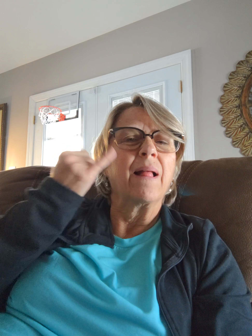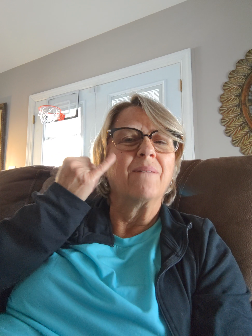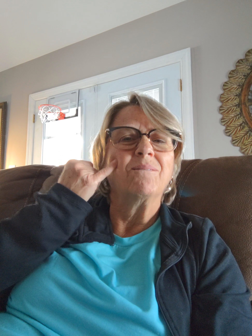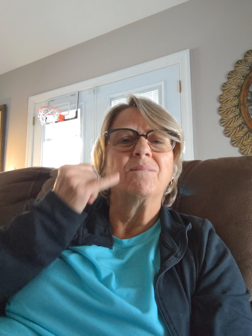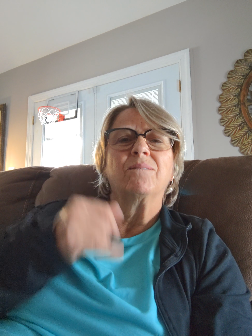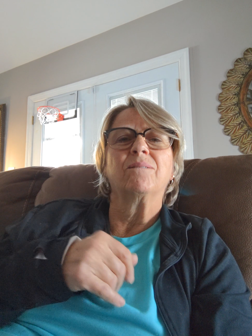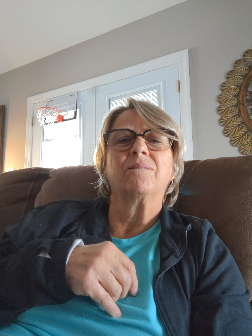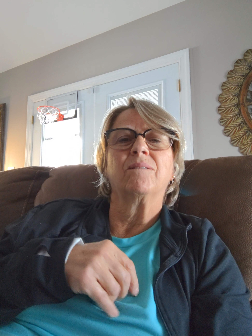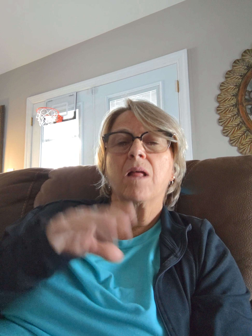if